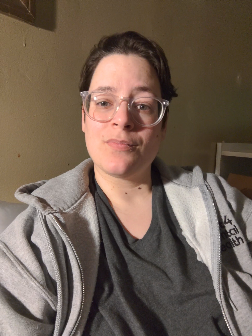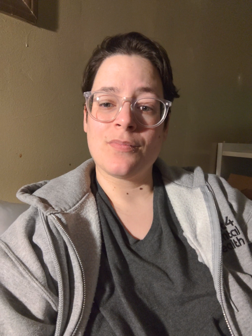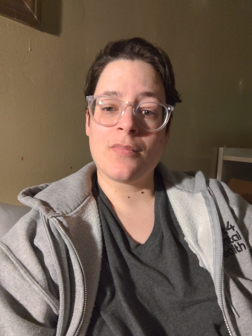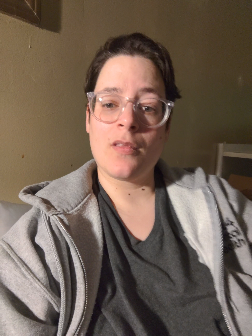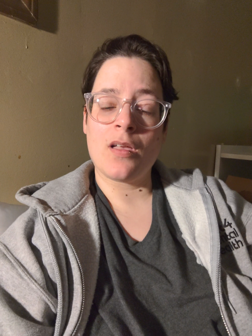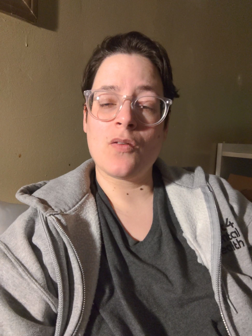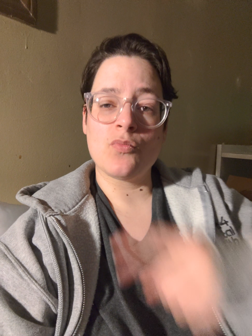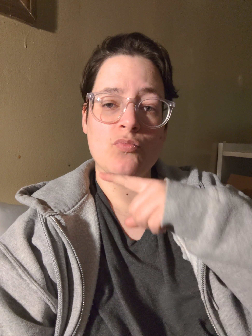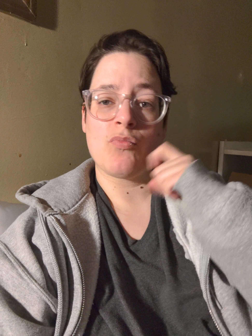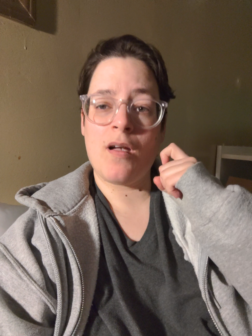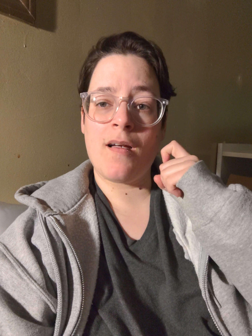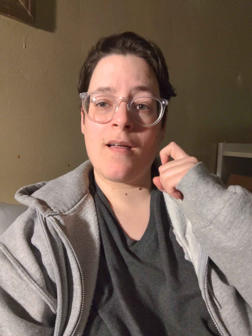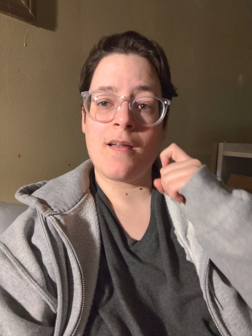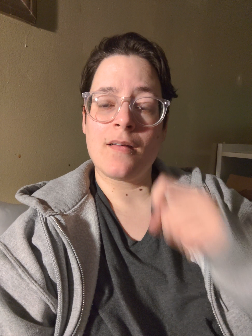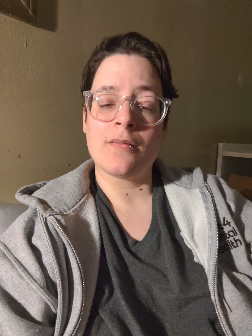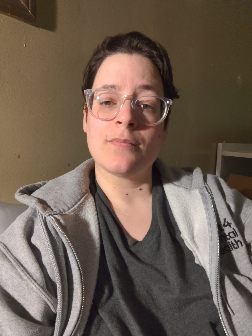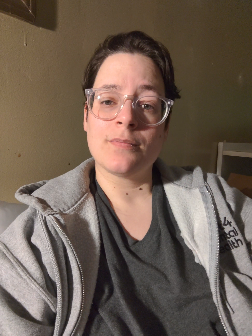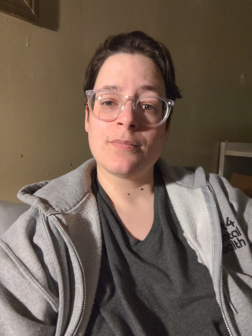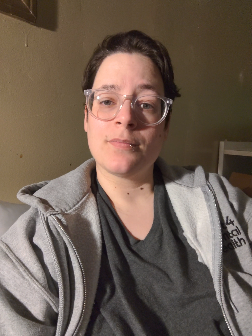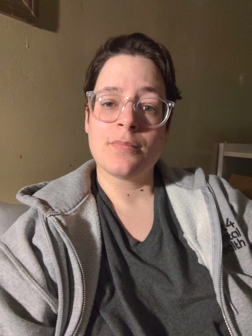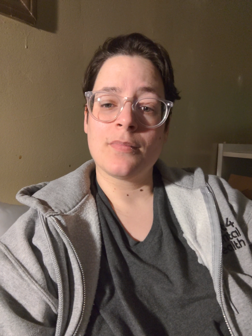dry